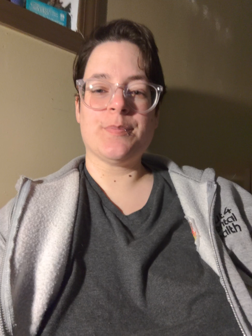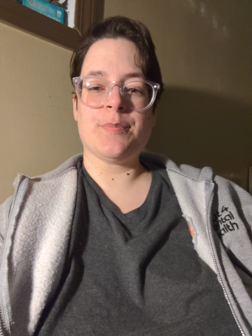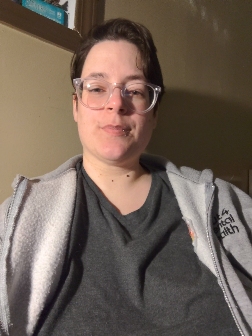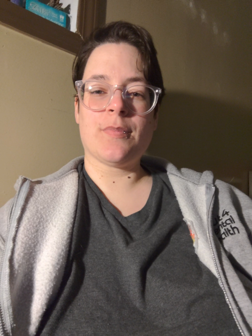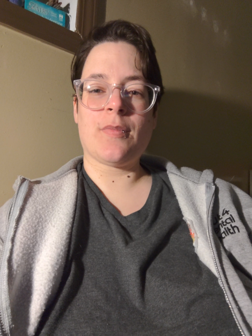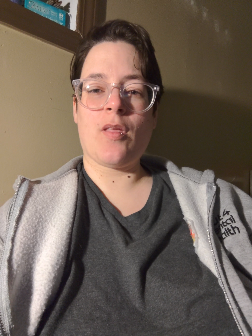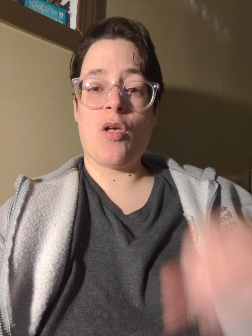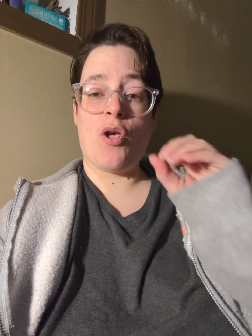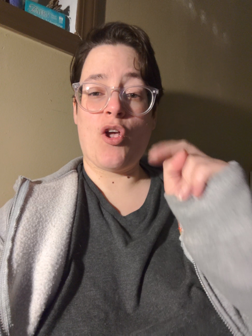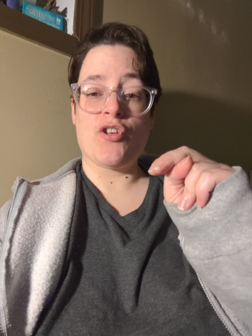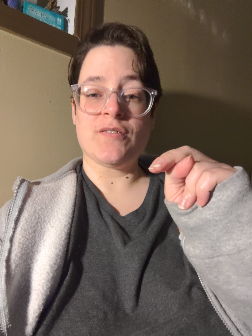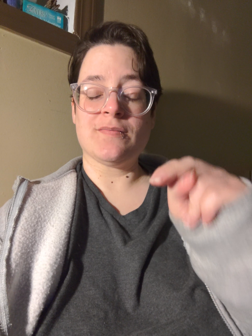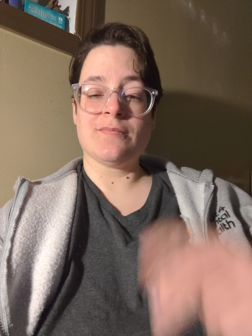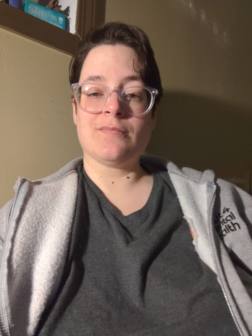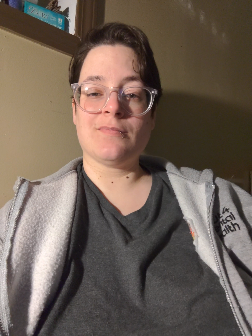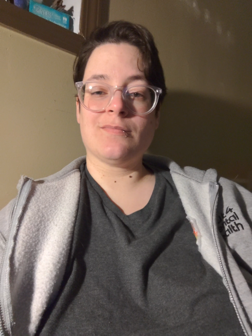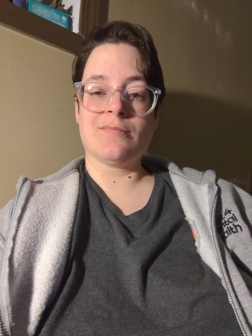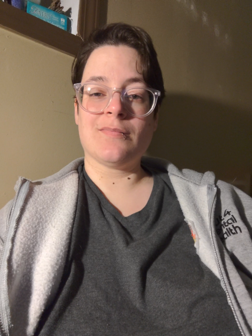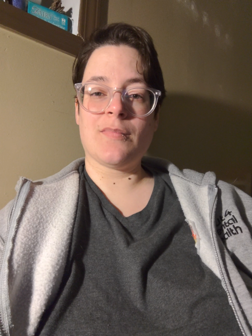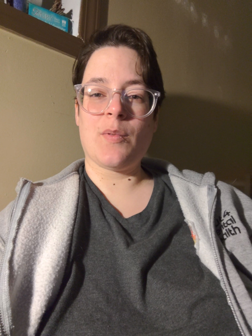on